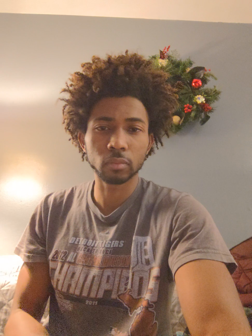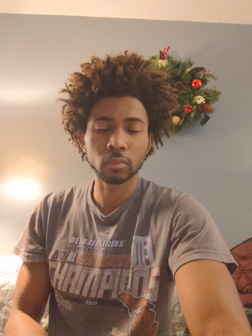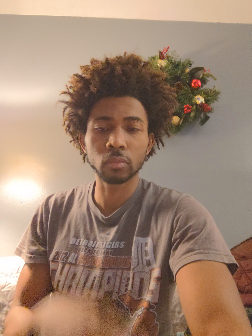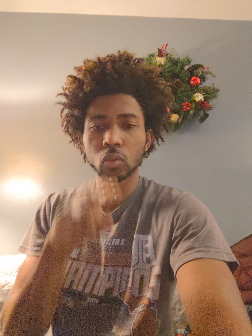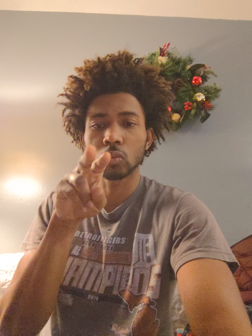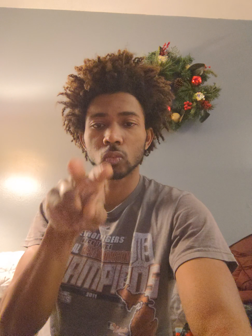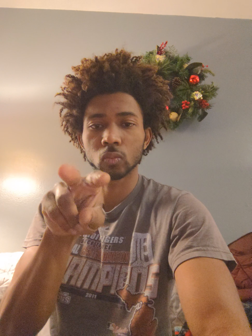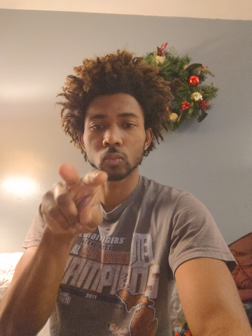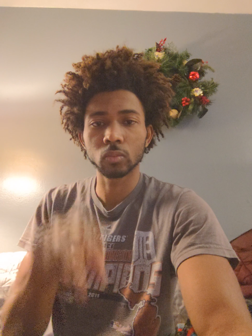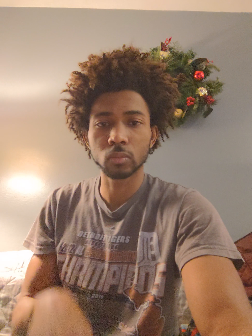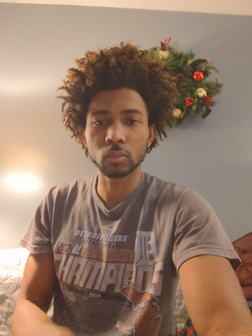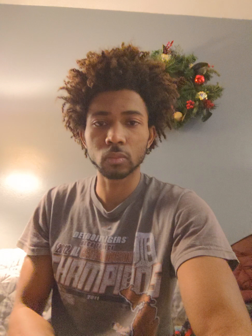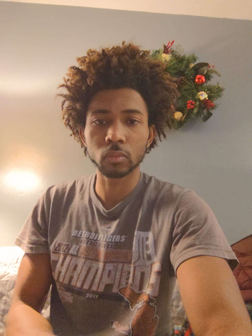look